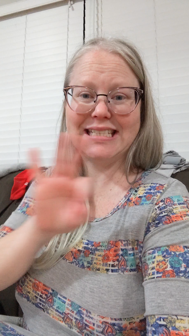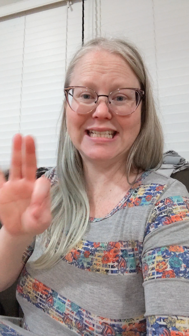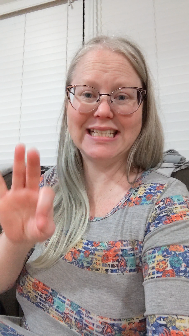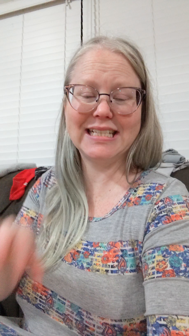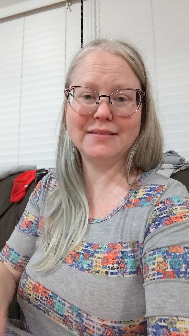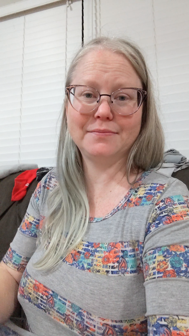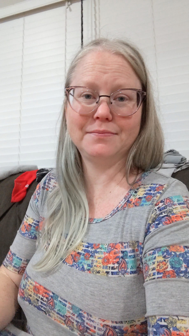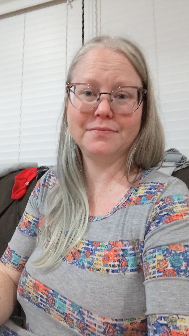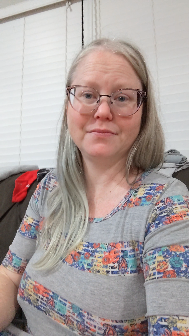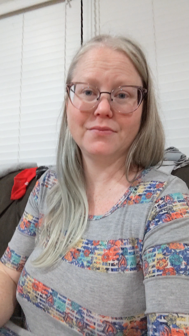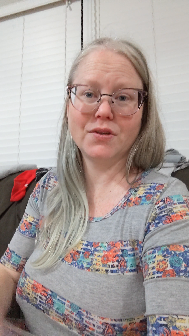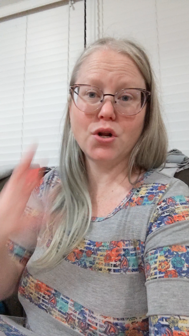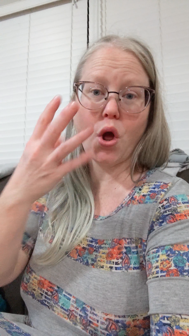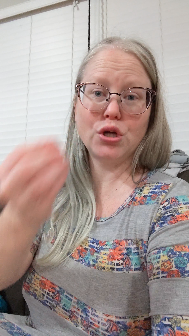got to